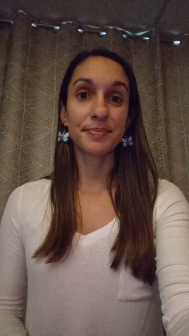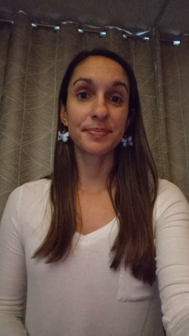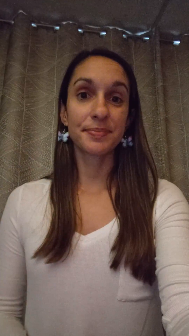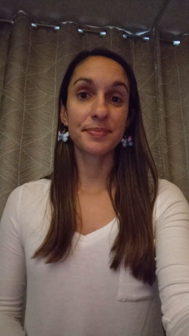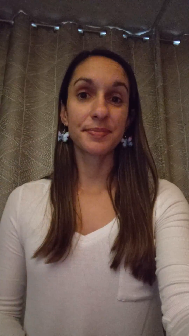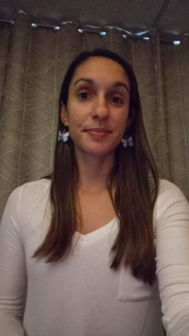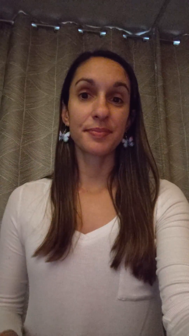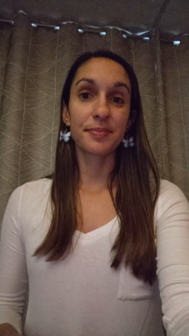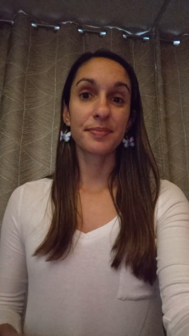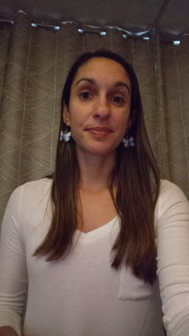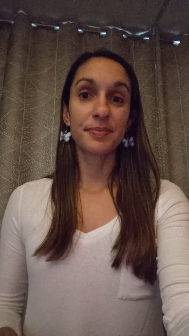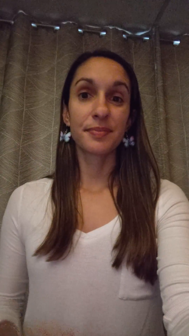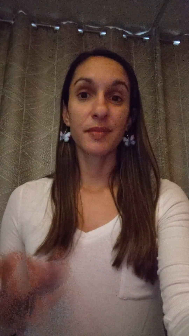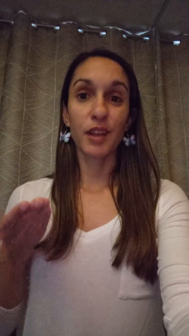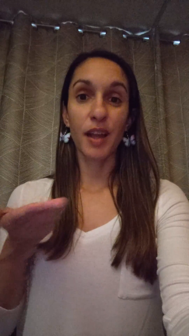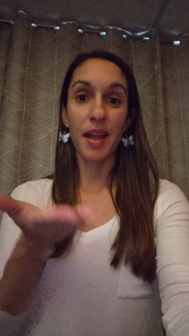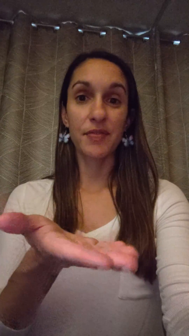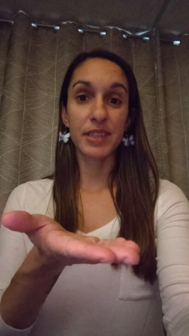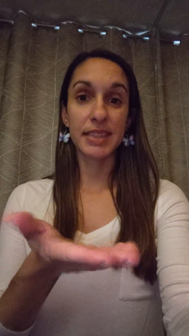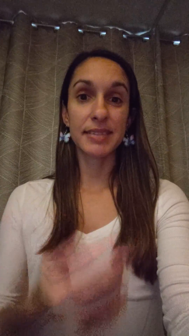oven